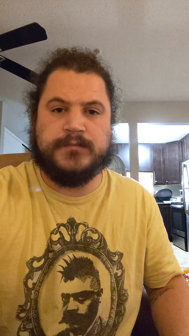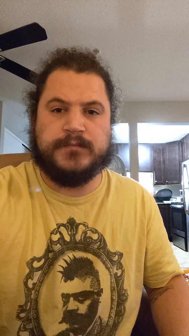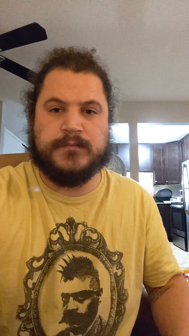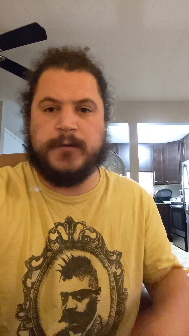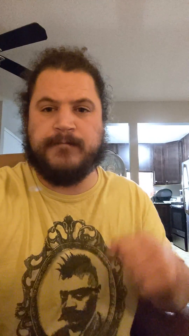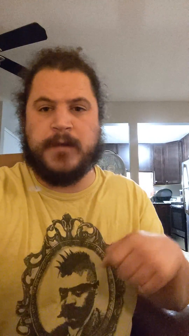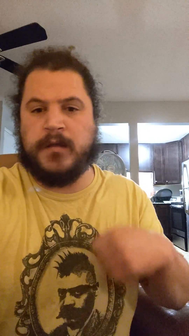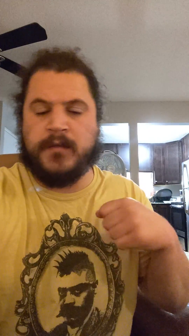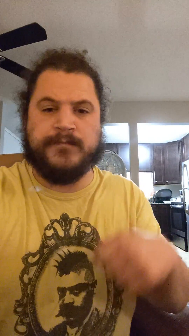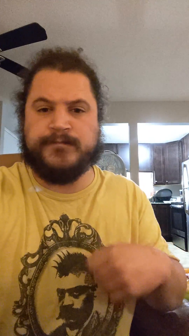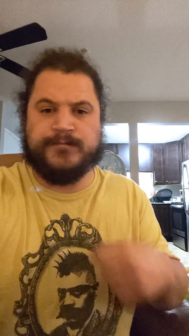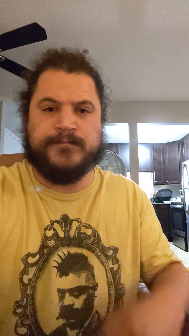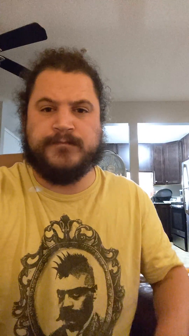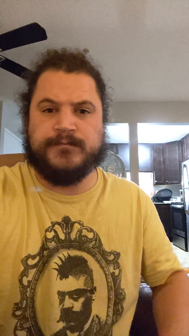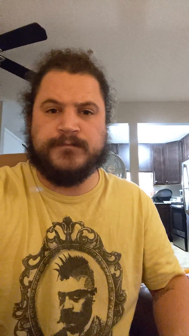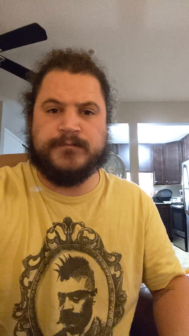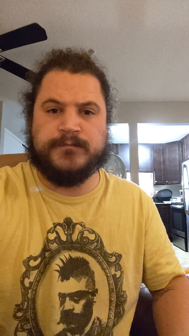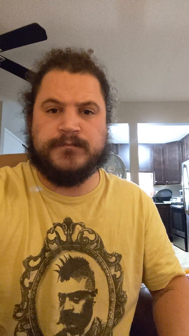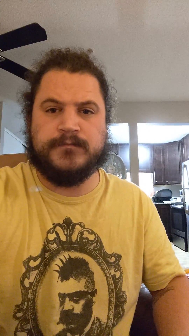bicycle